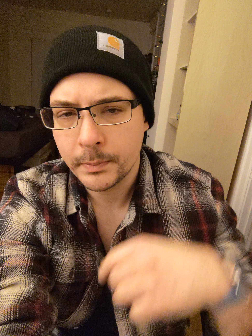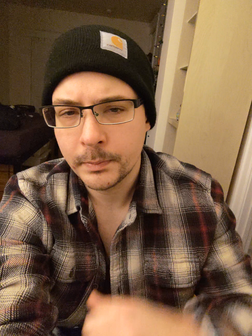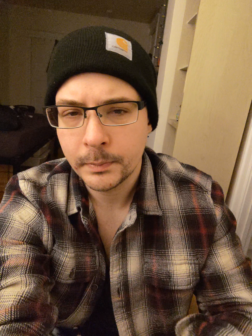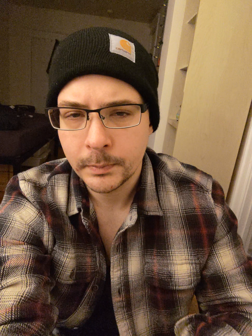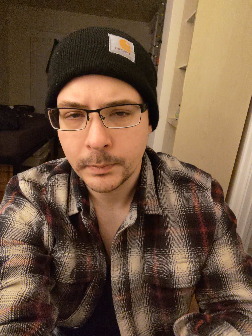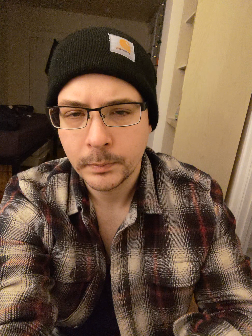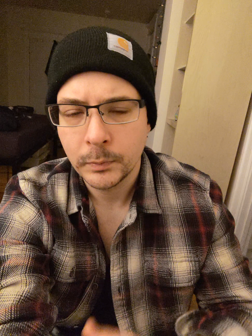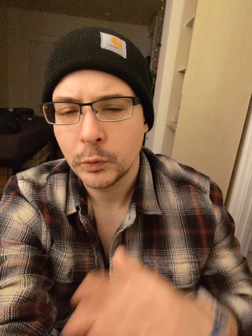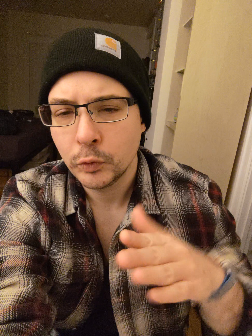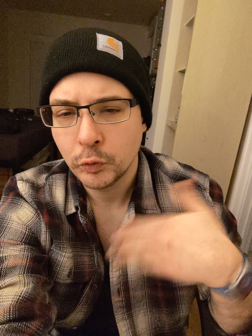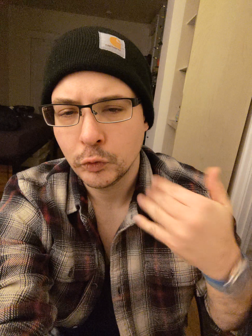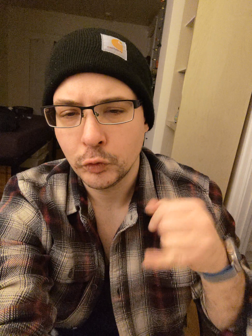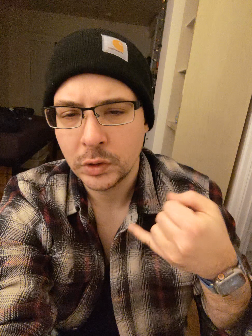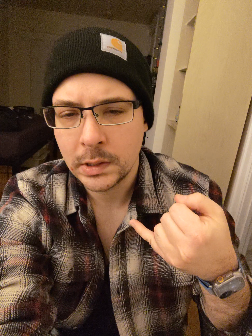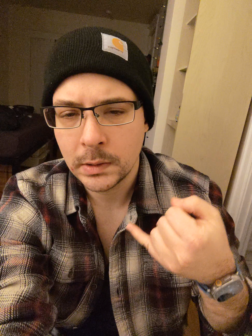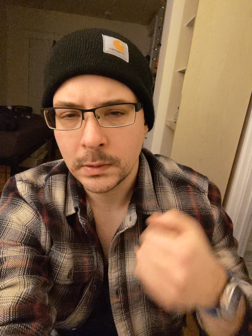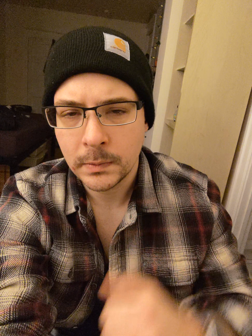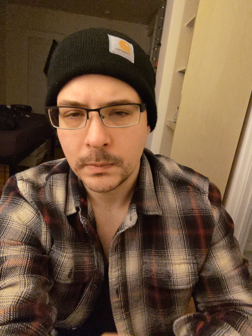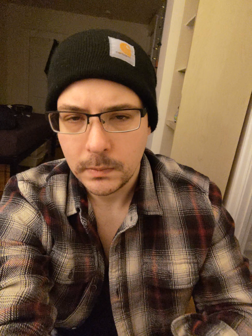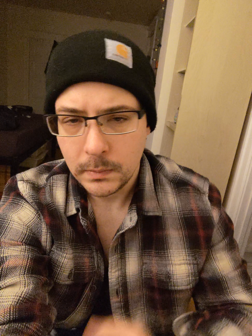jeans